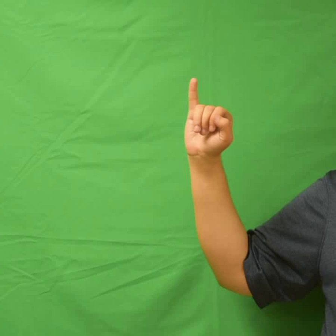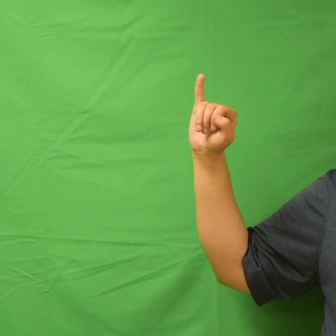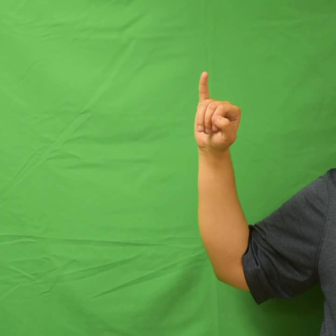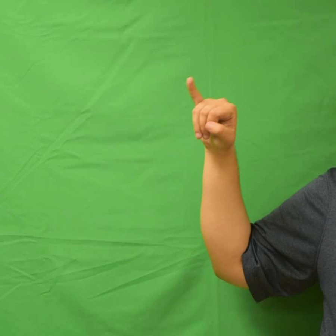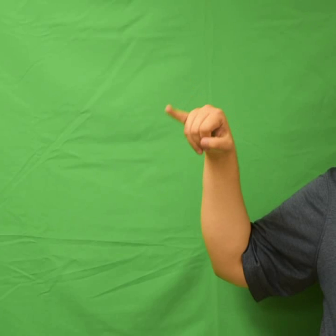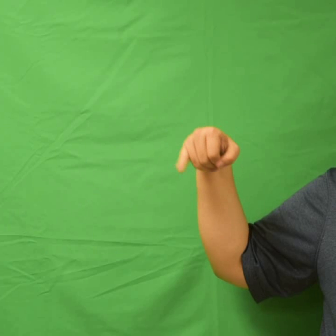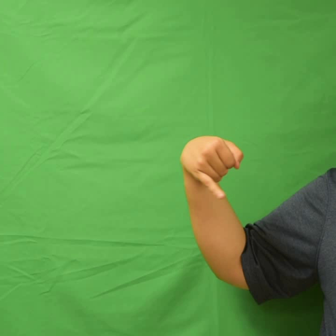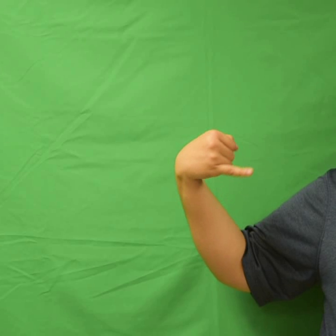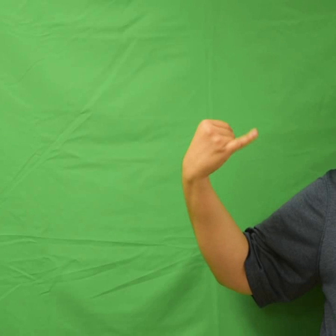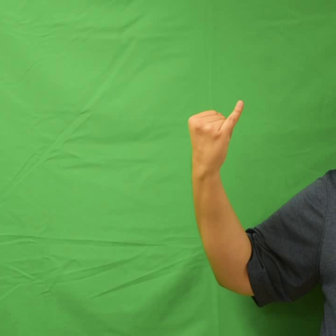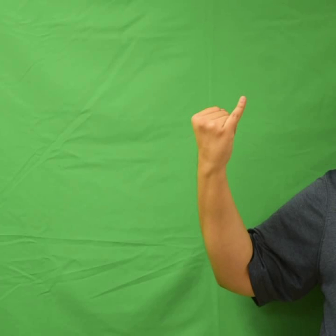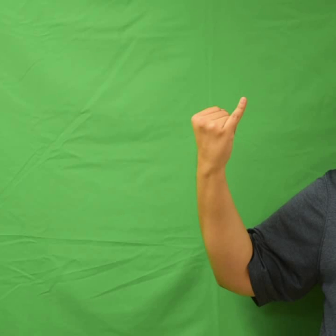J